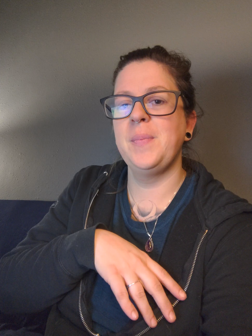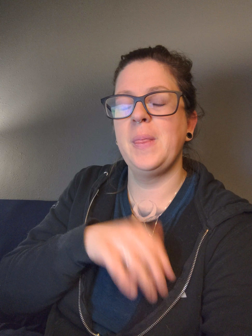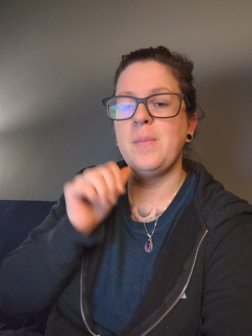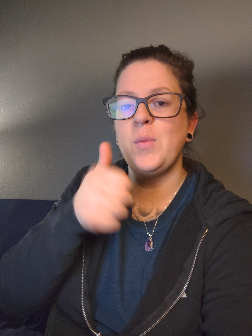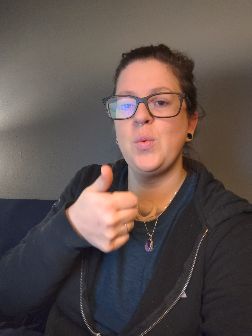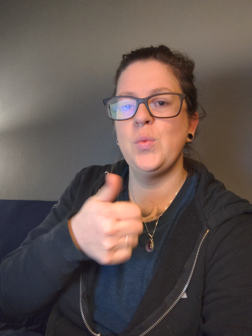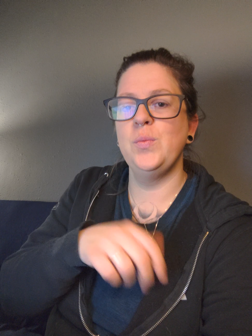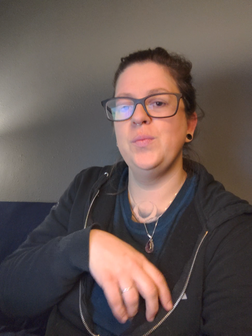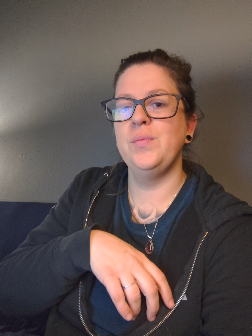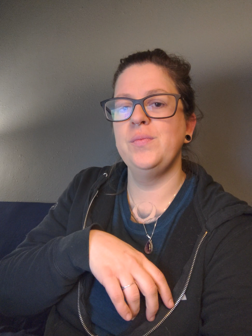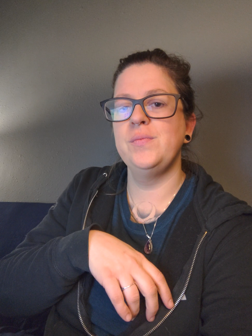tomorrow